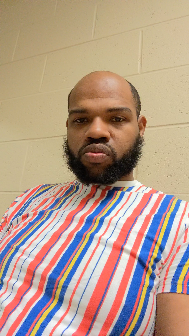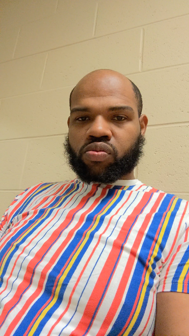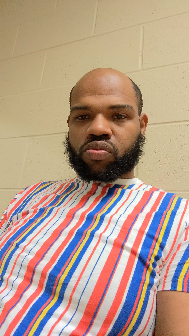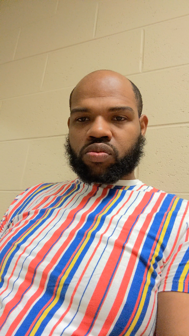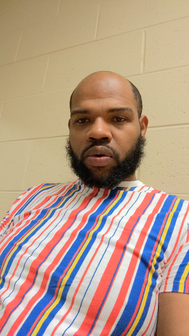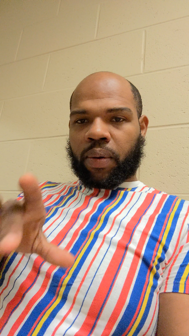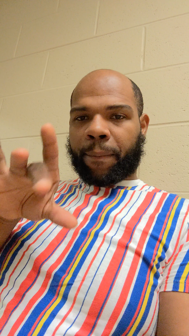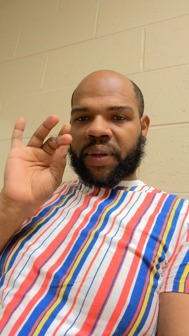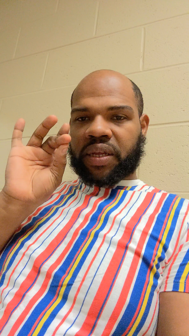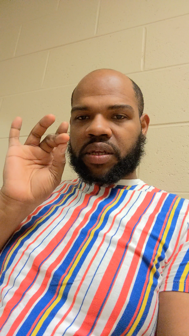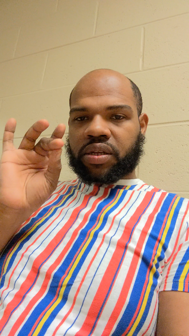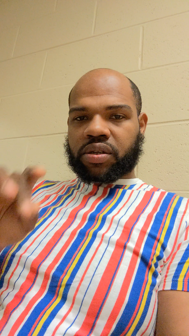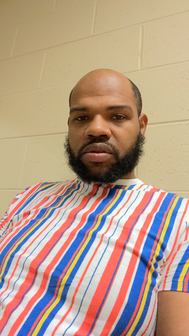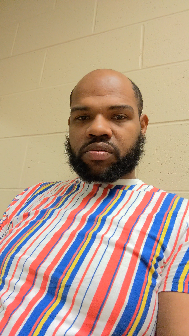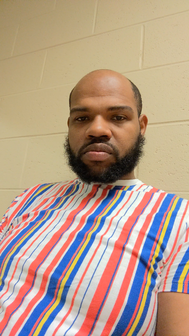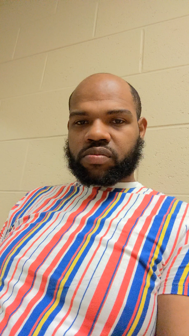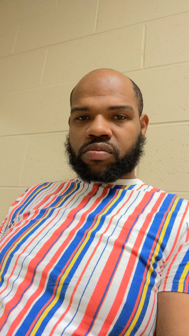pick